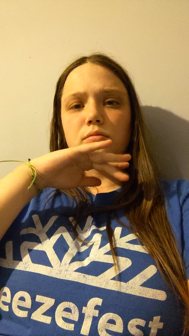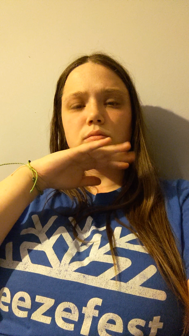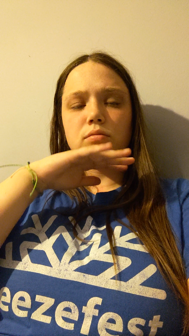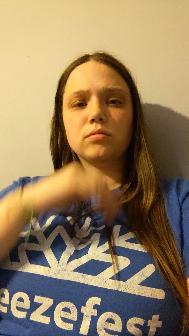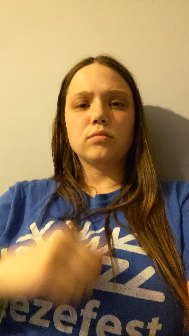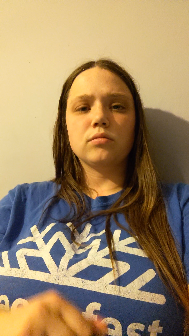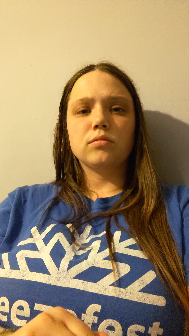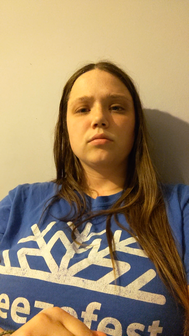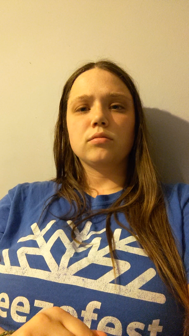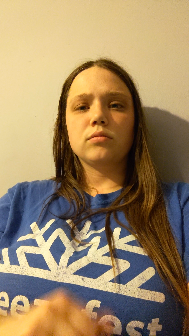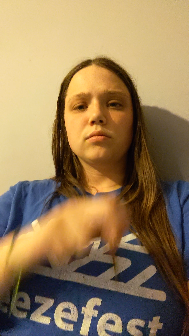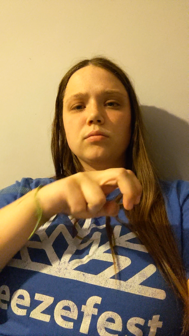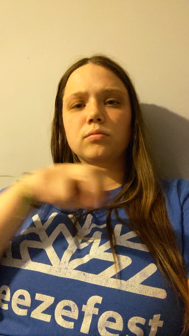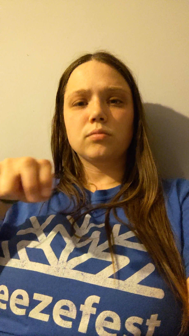porch